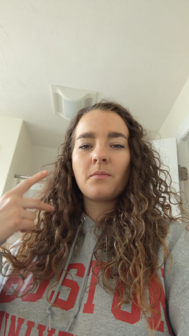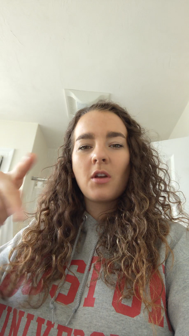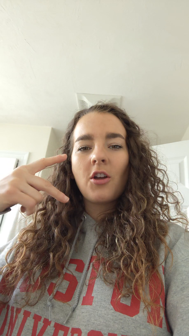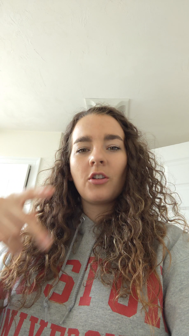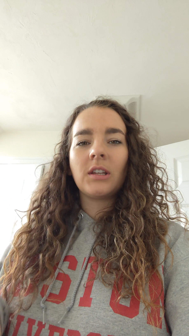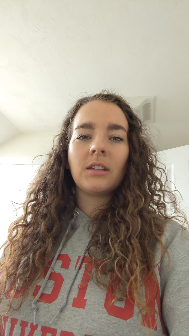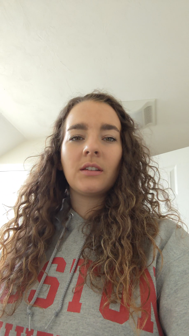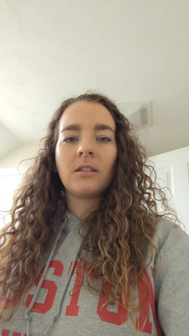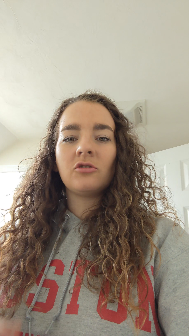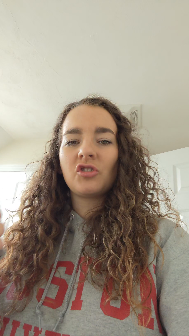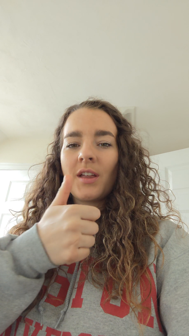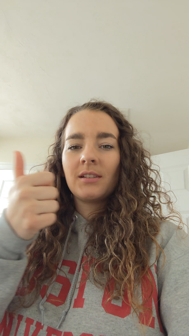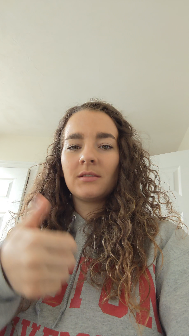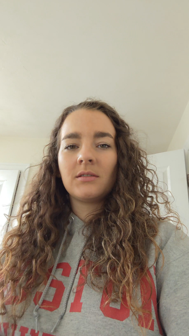chase